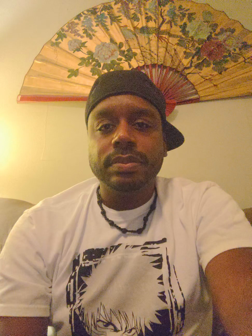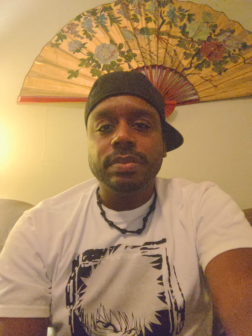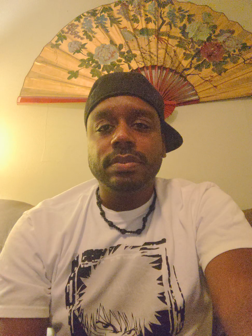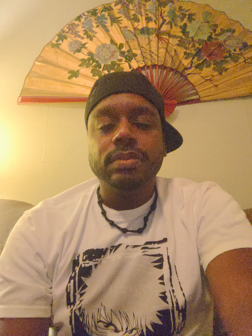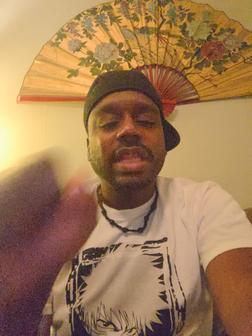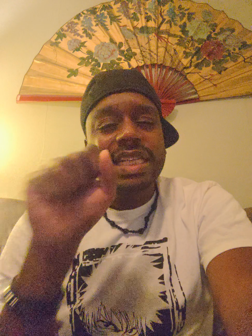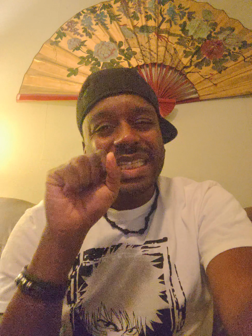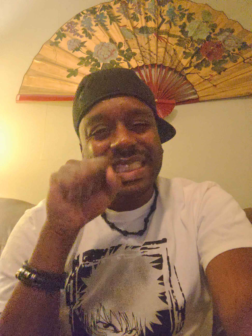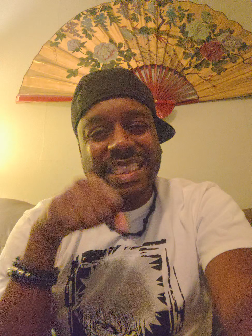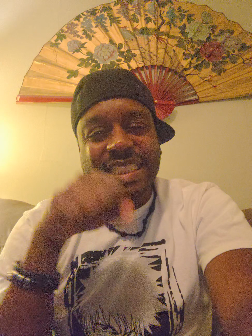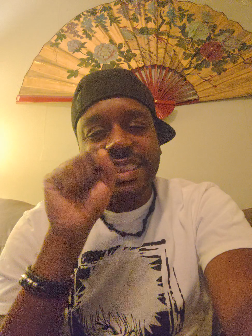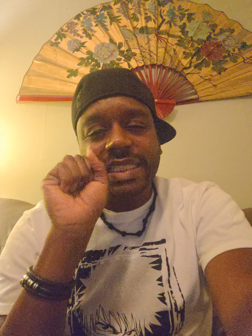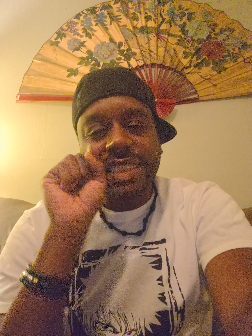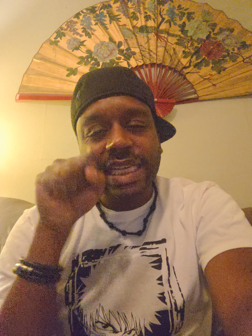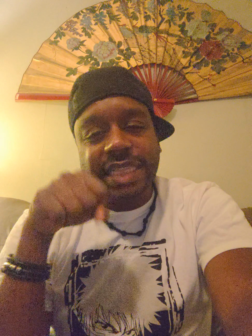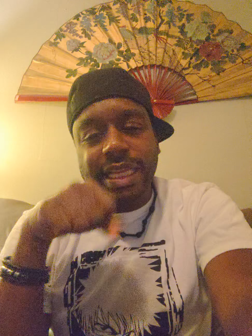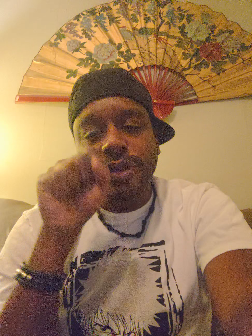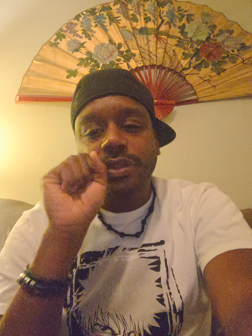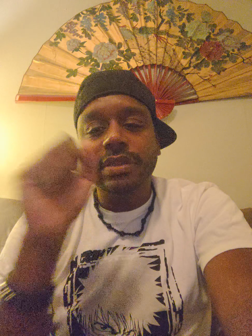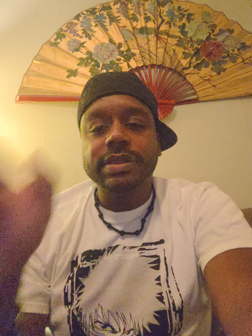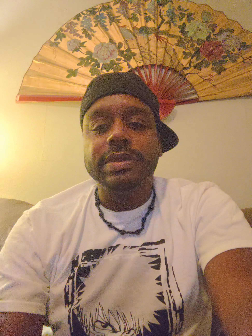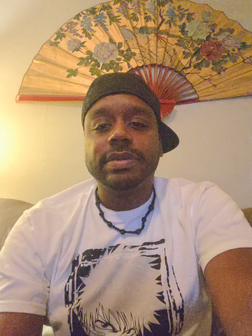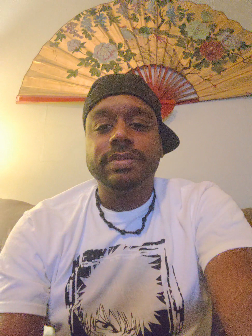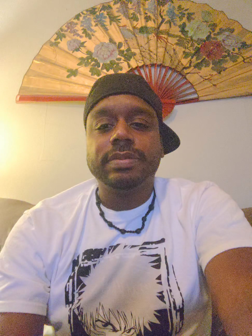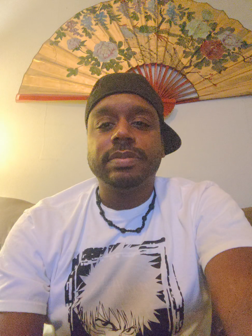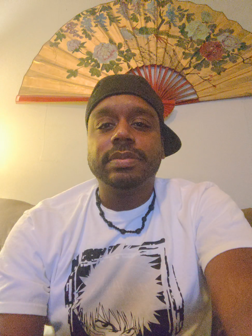carrot